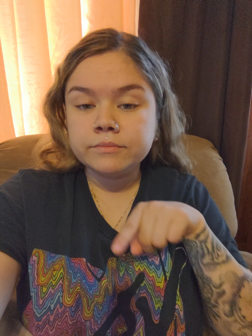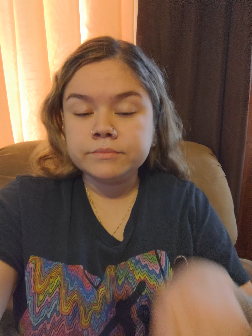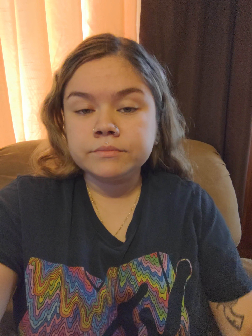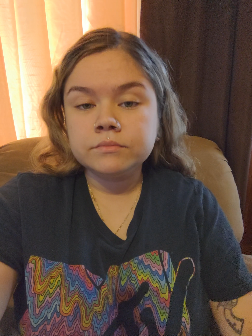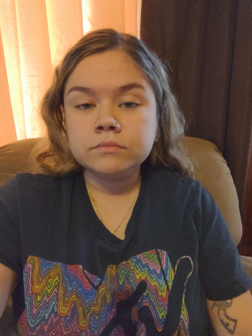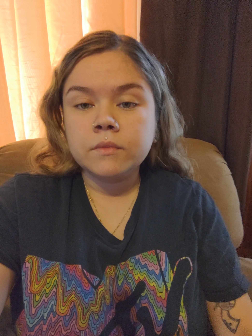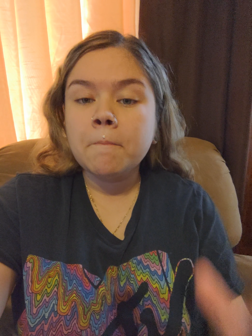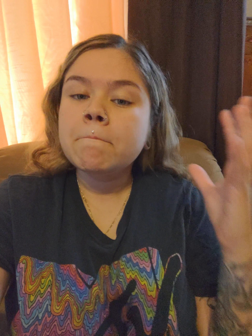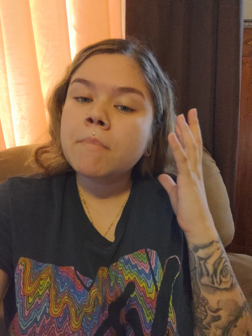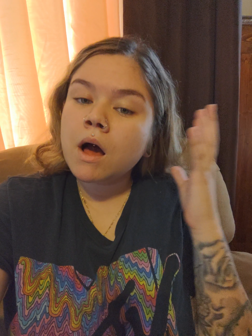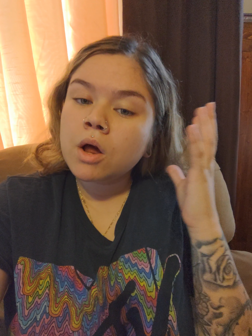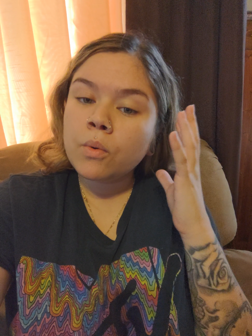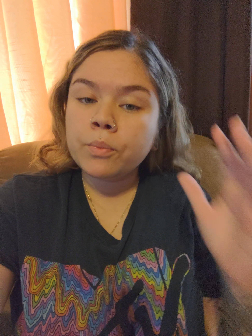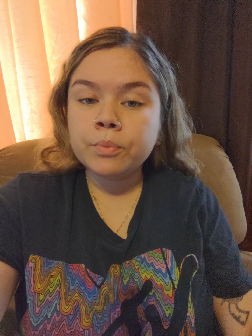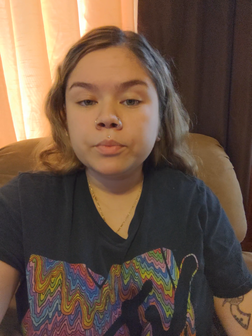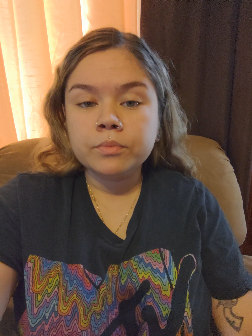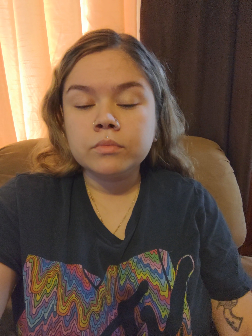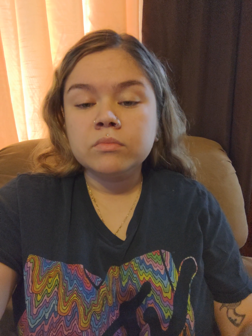pillow